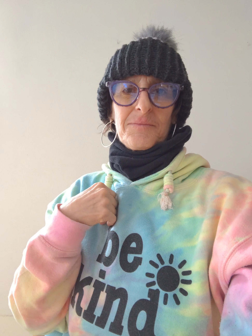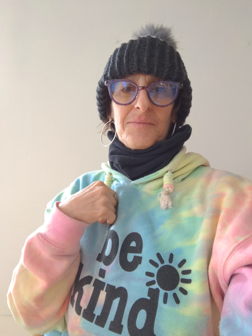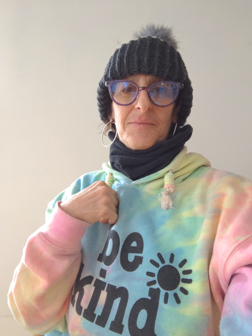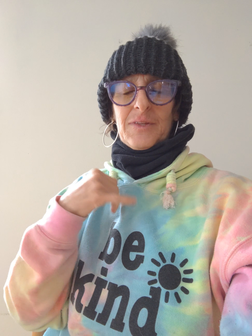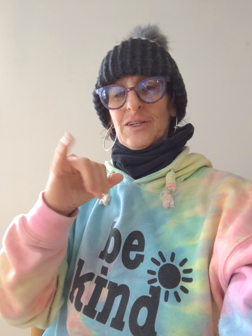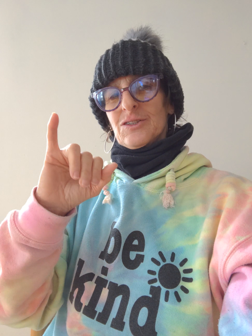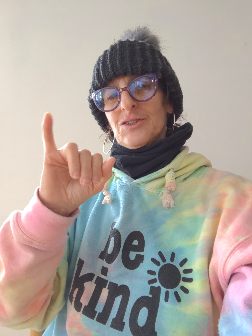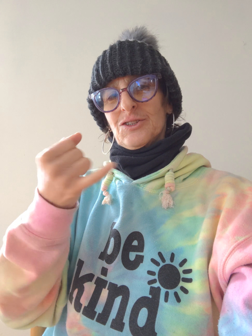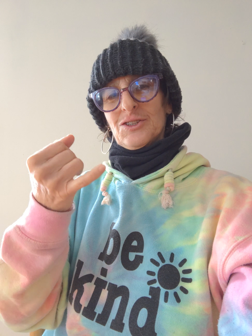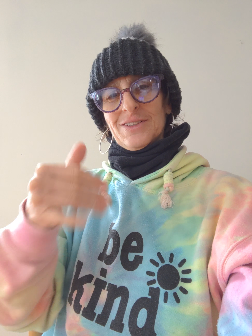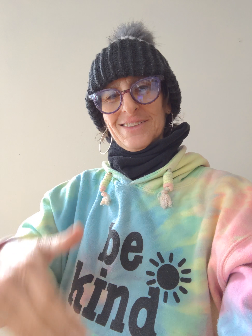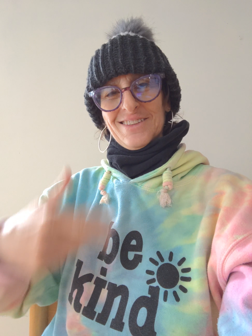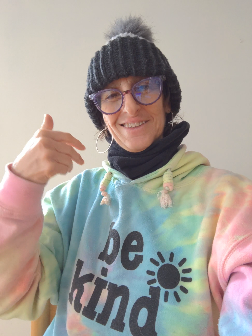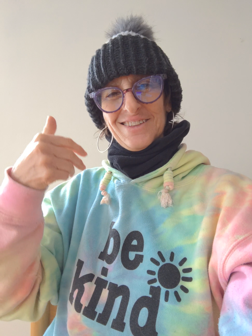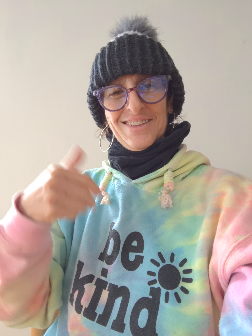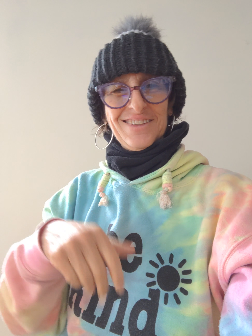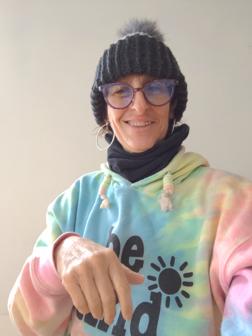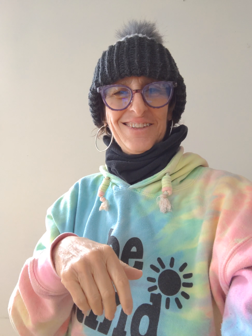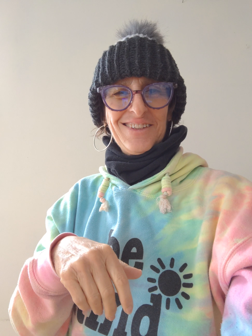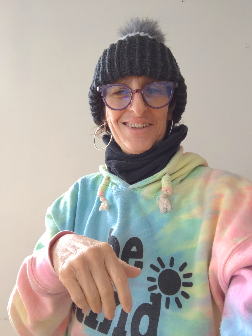jeans